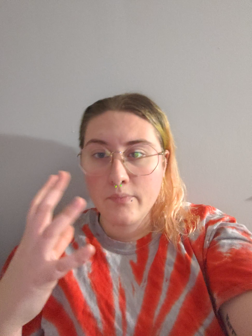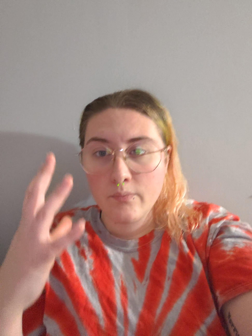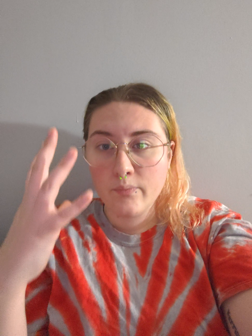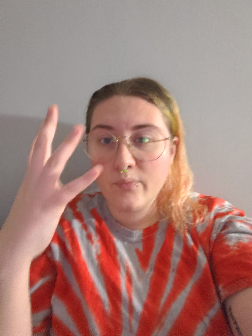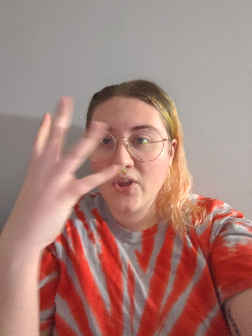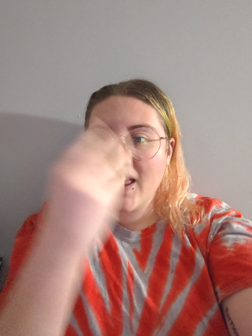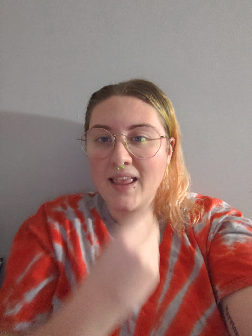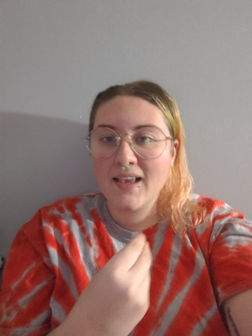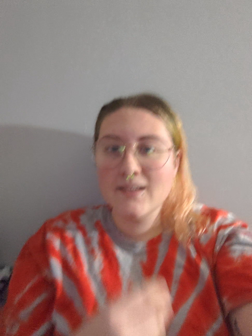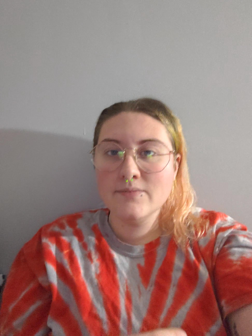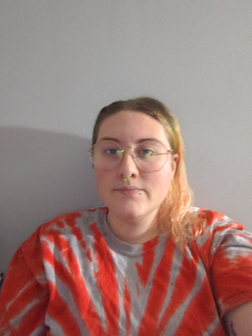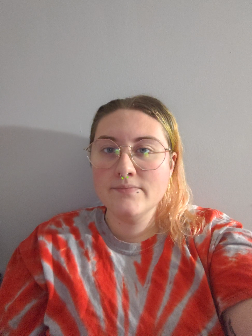pretty